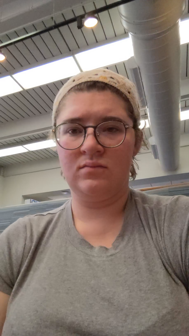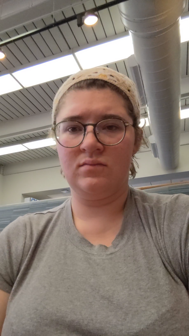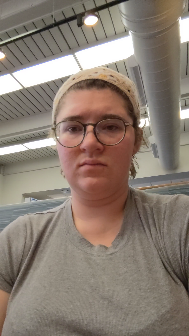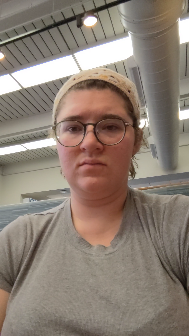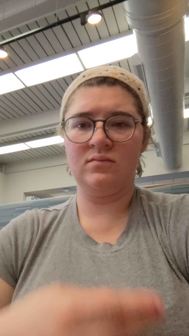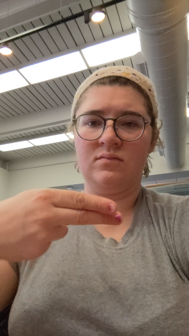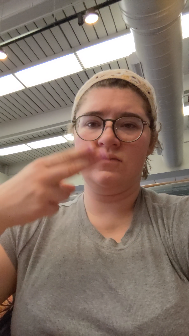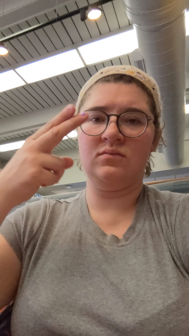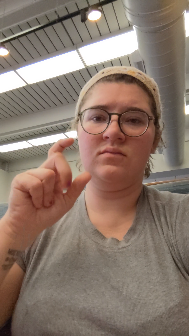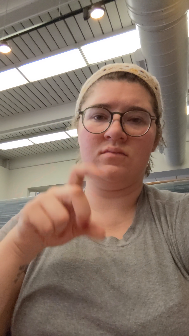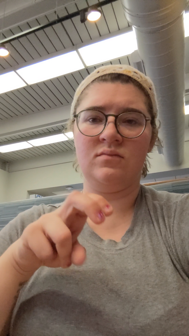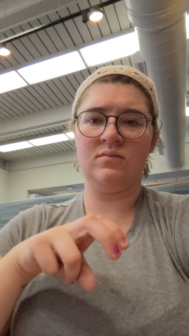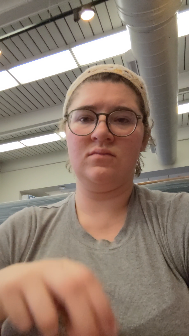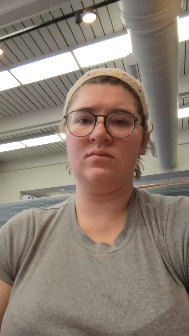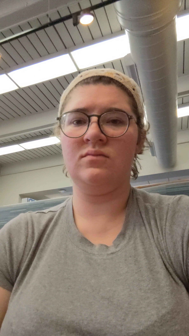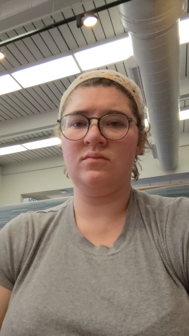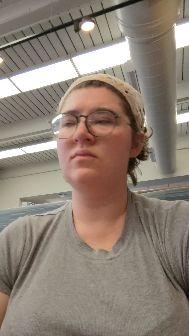high chair